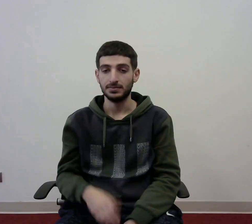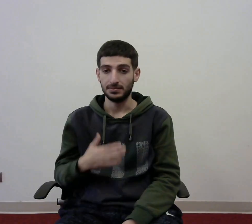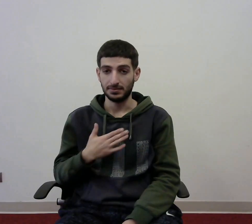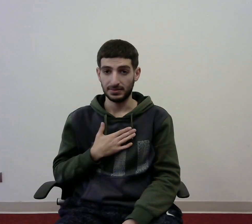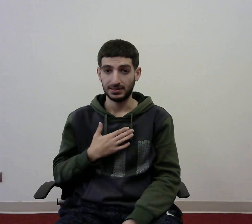mən